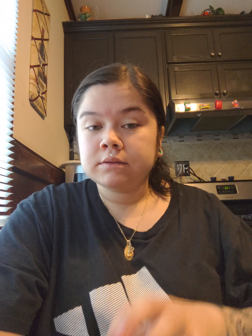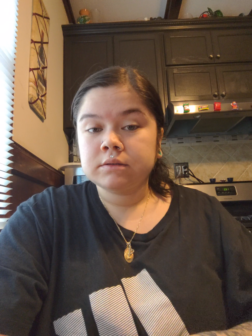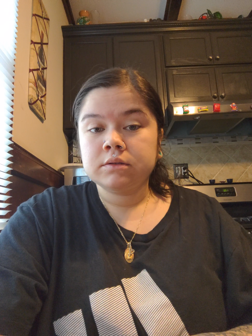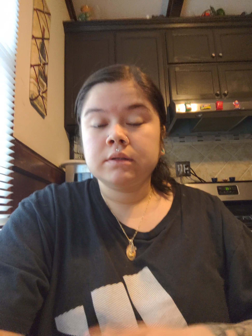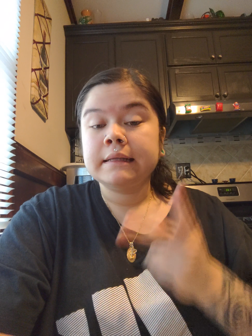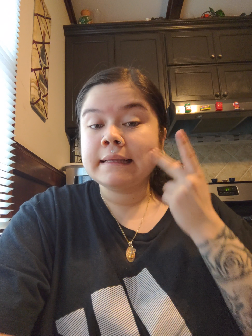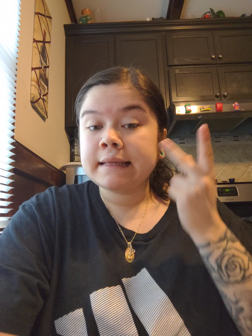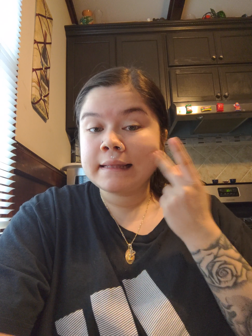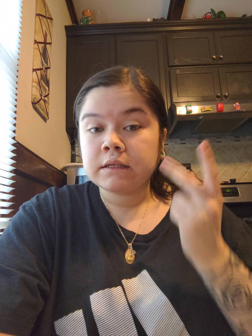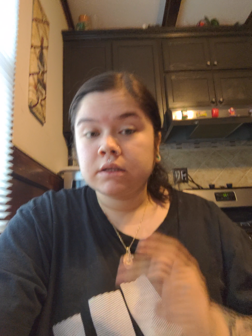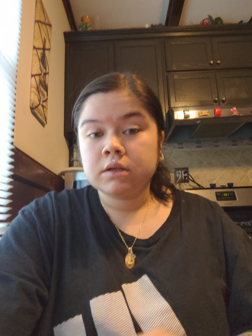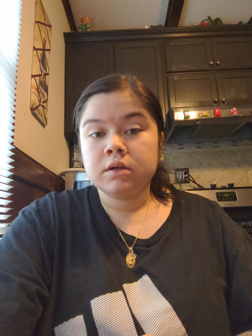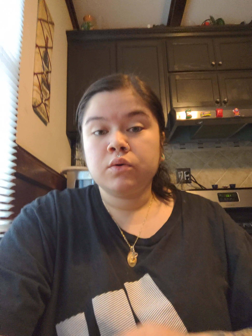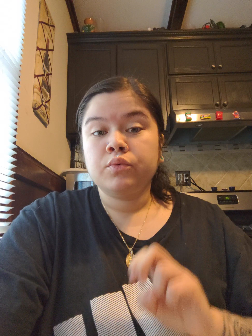kitty